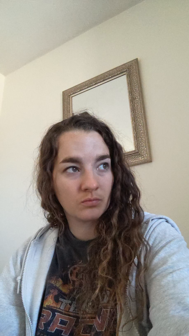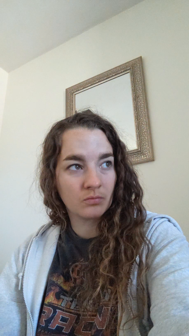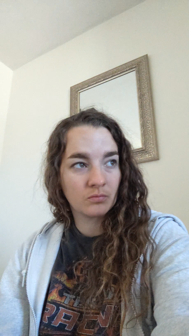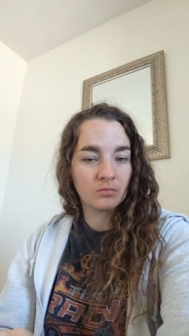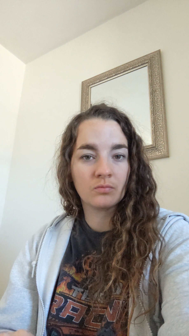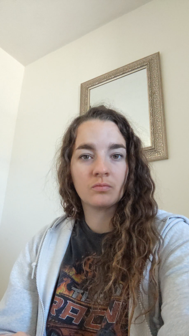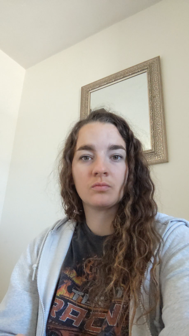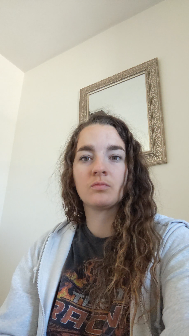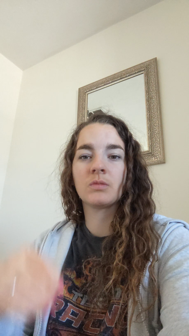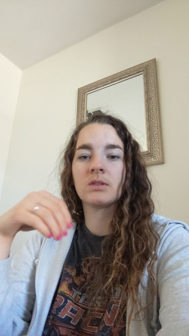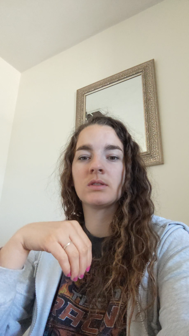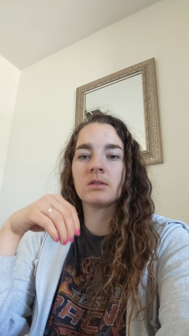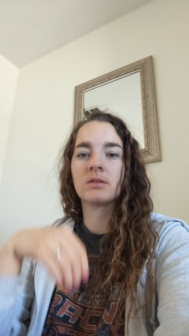inside